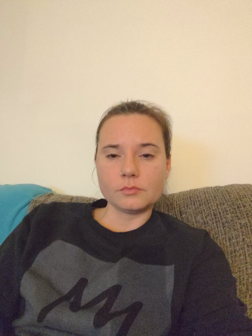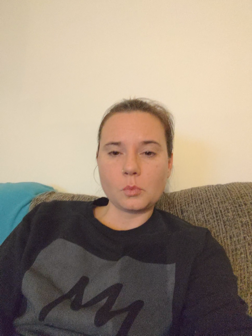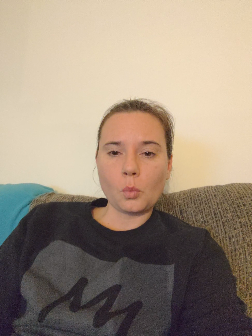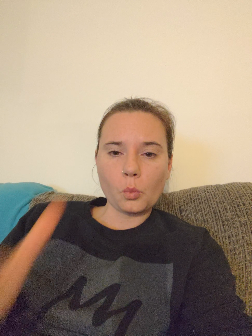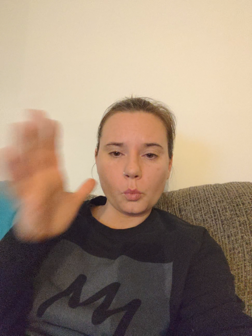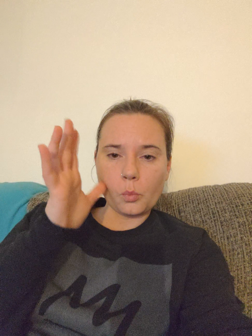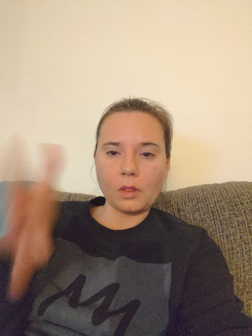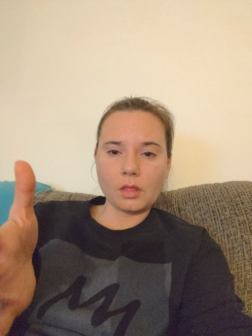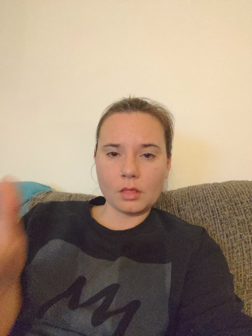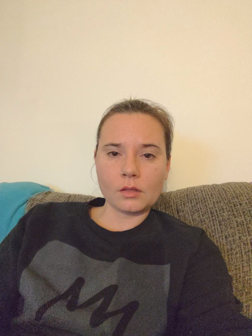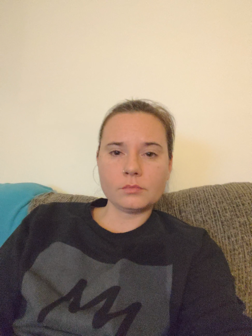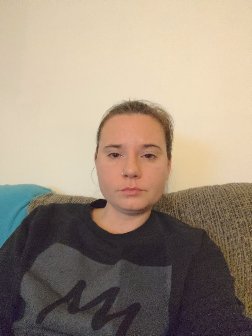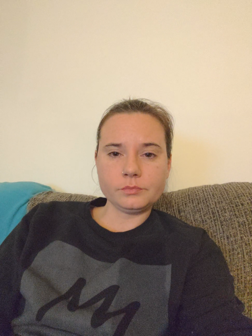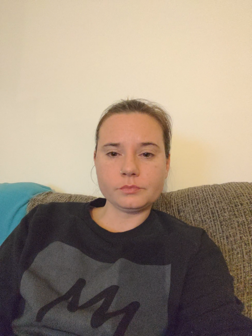will